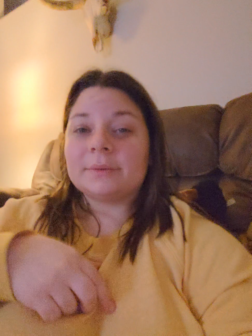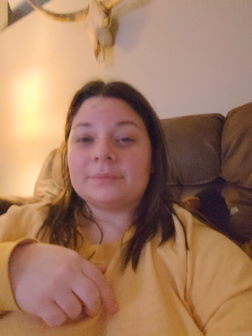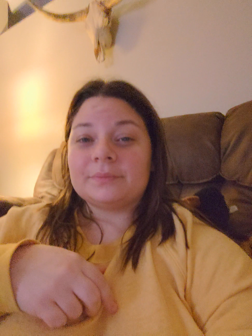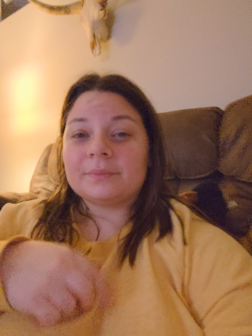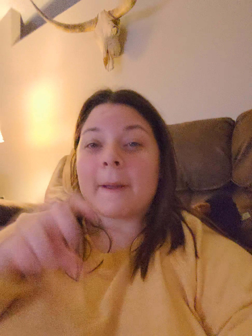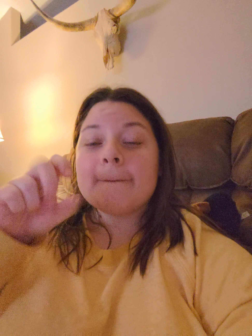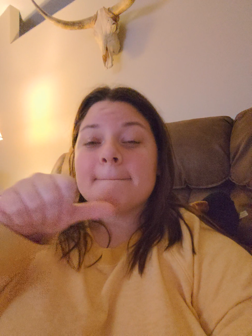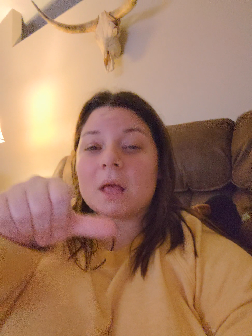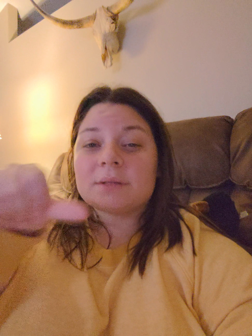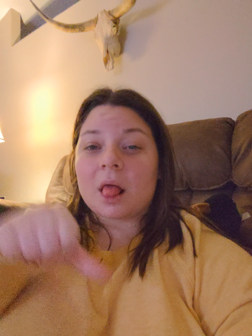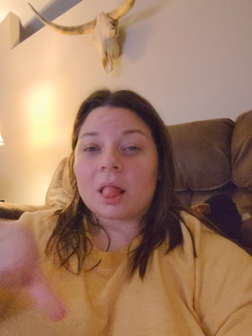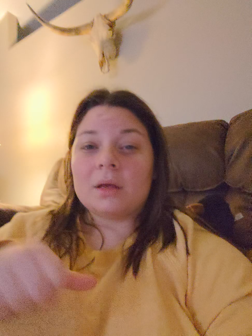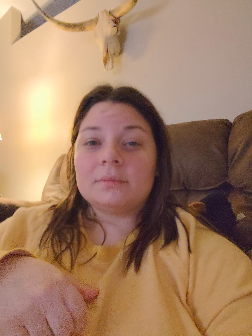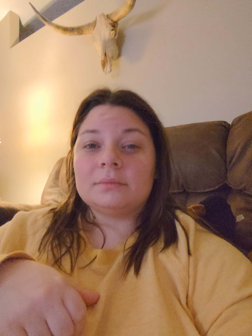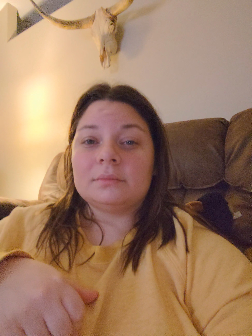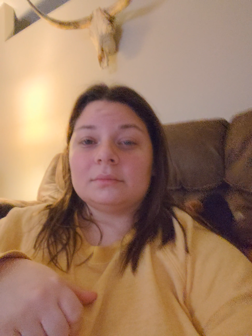puzzle